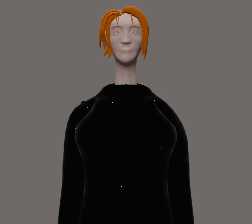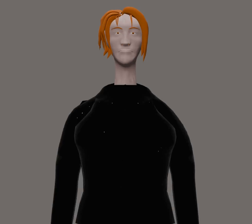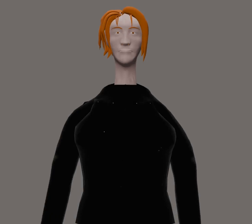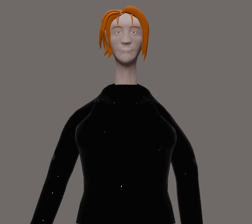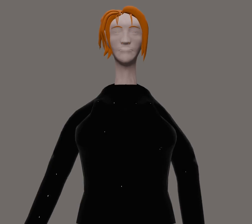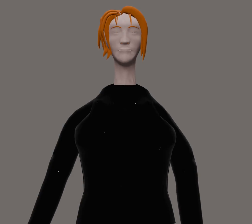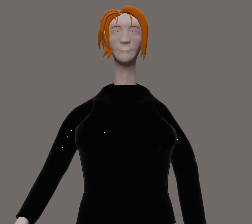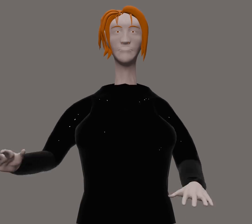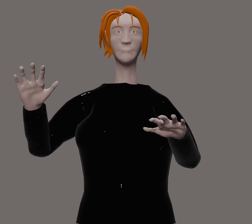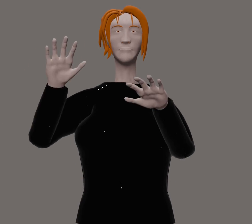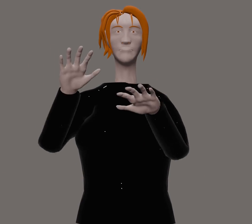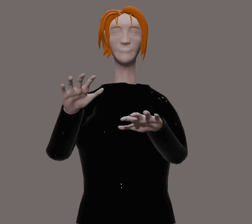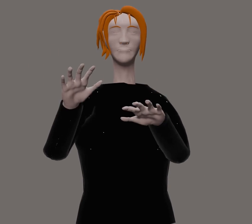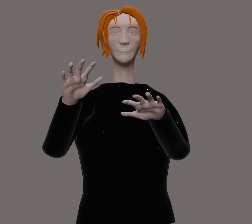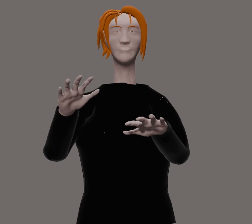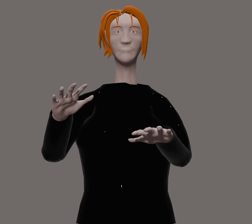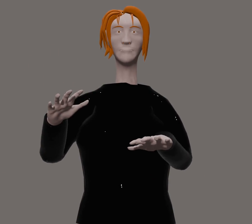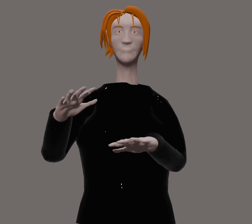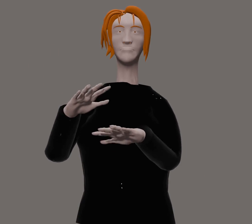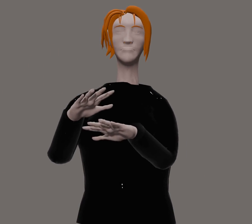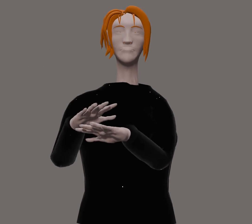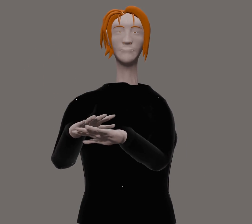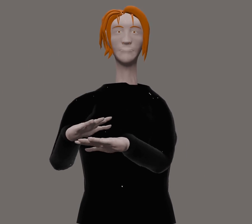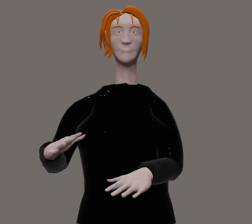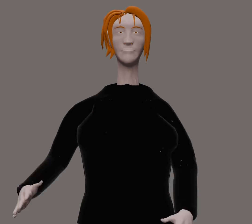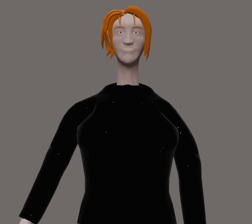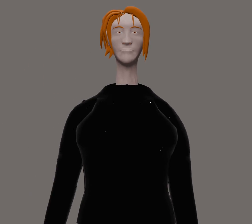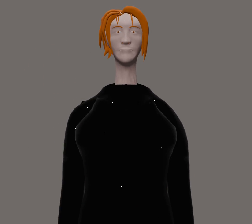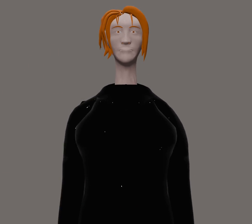Blizzard